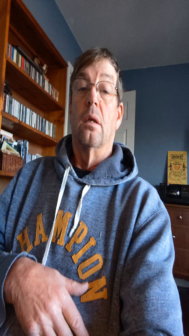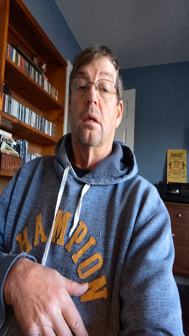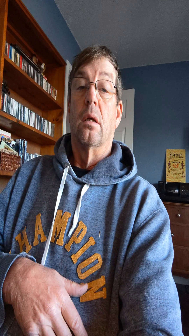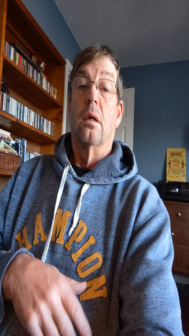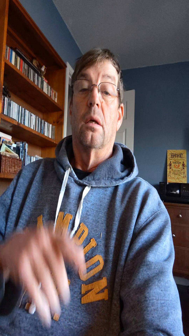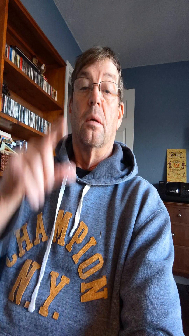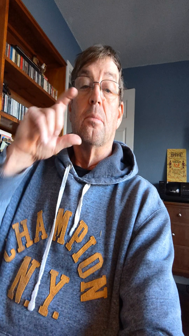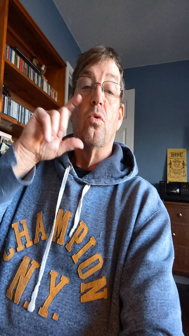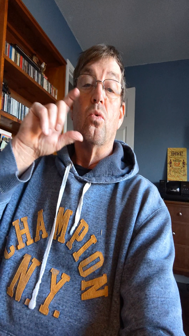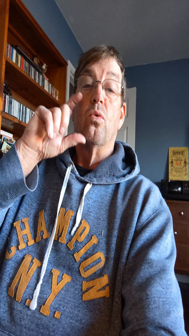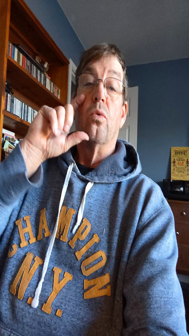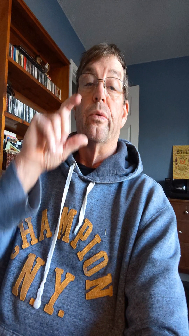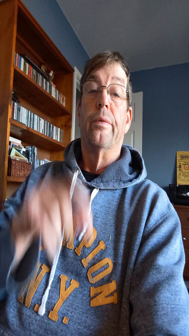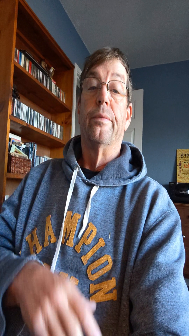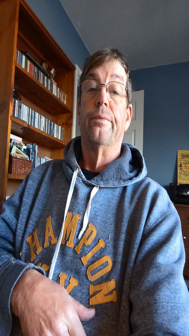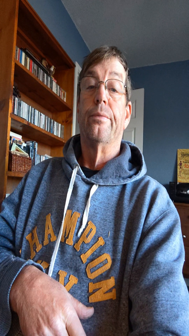moon